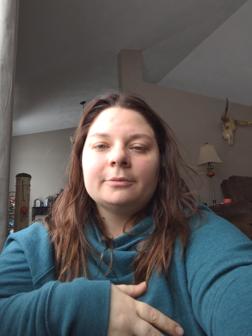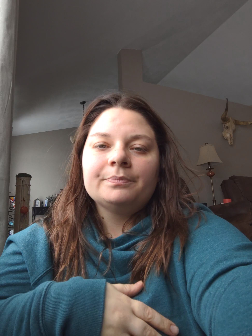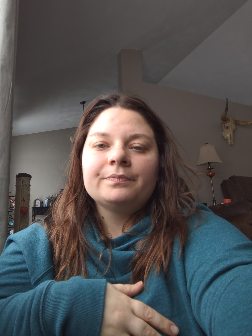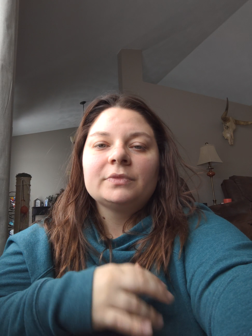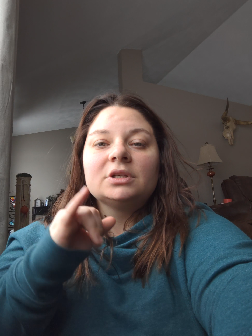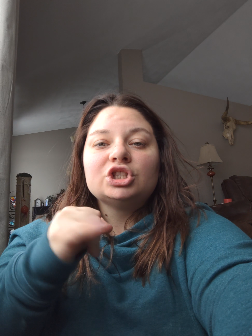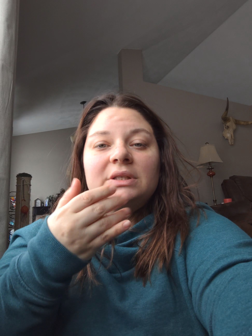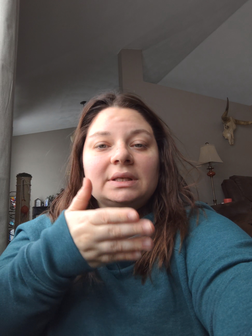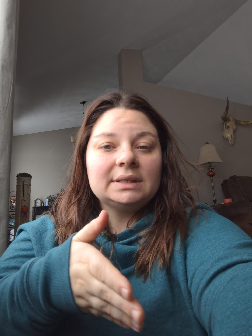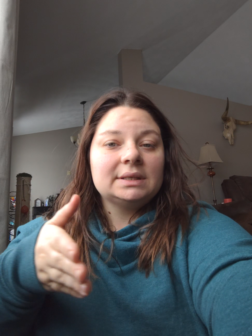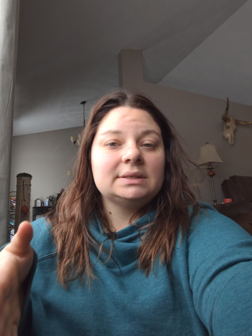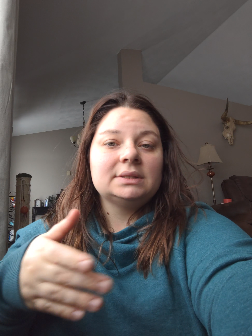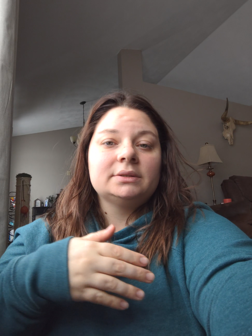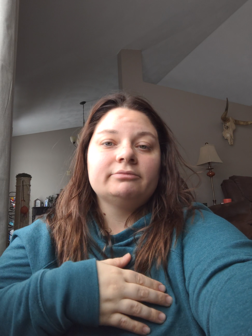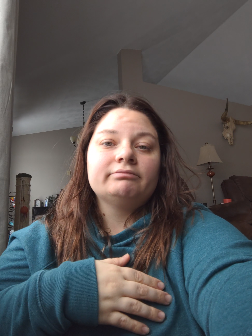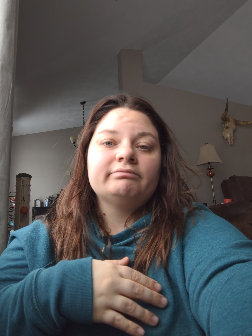jeans